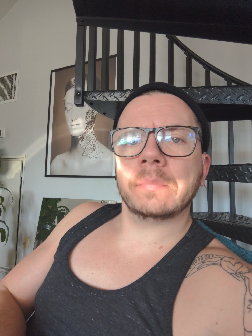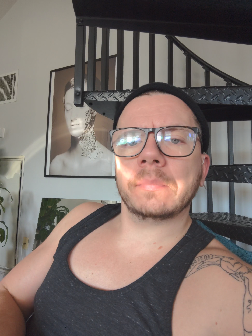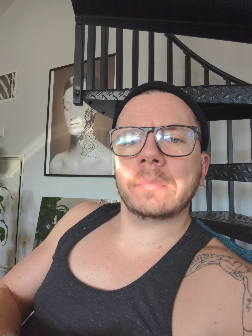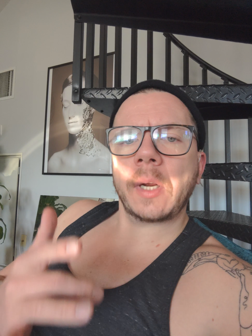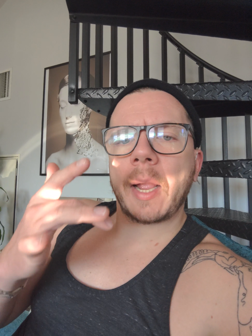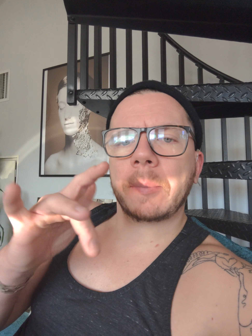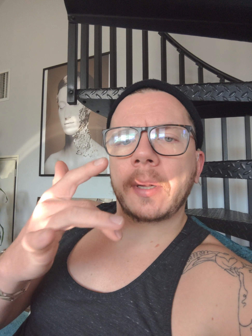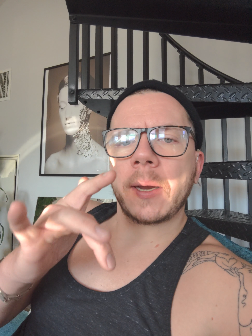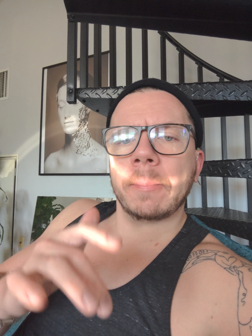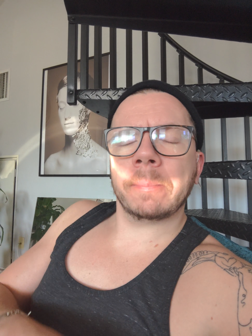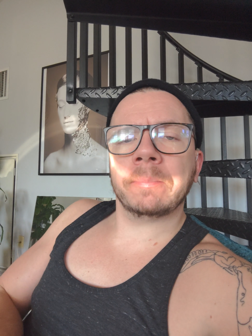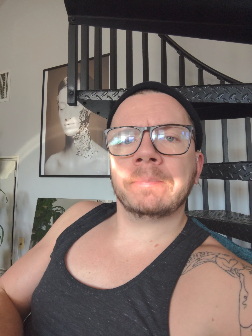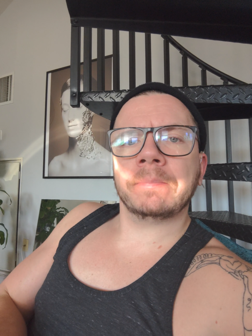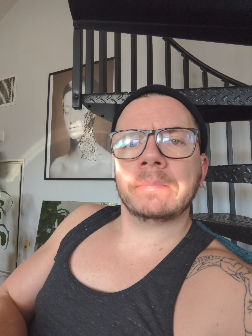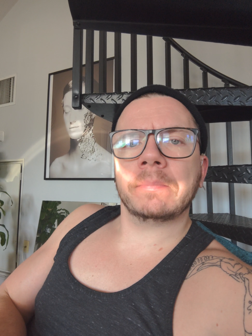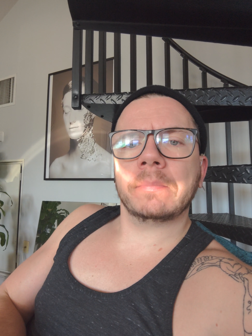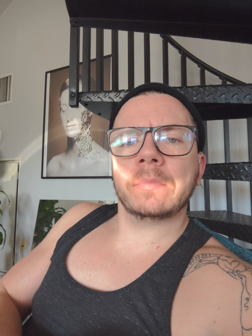empty